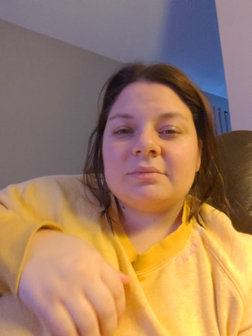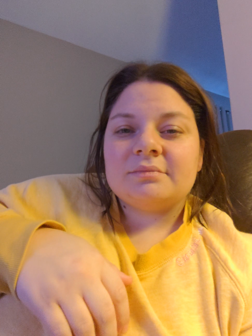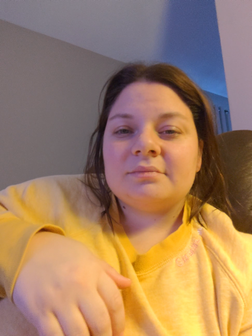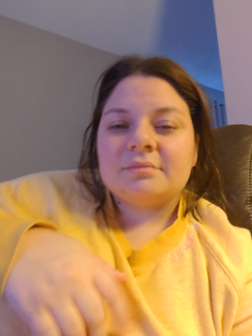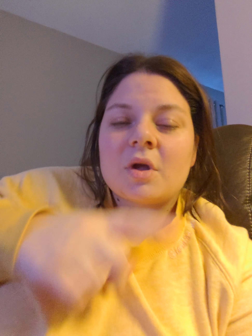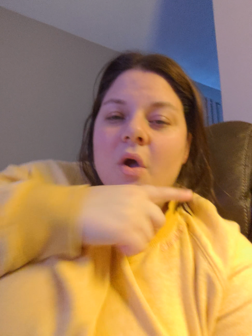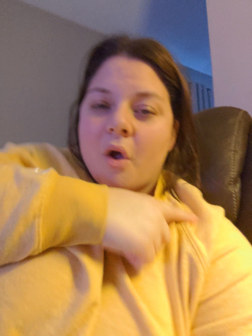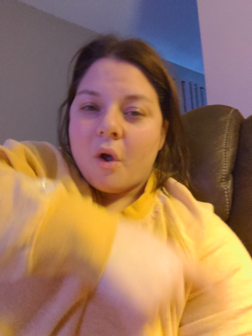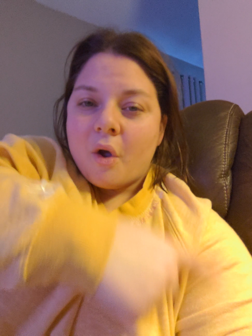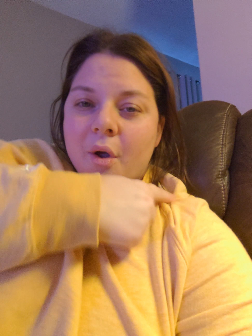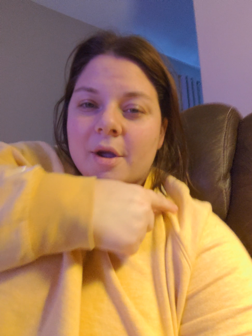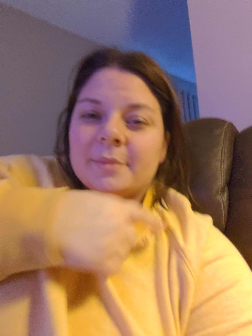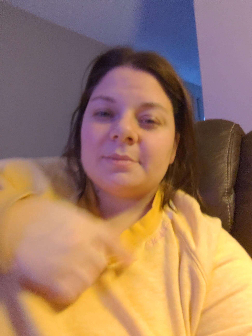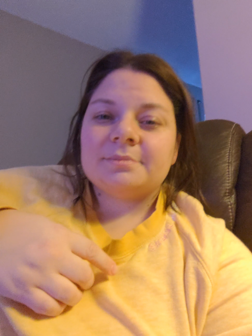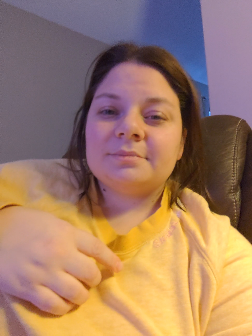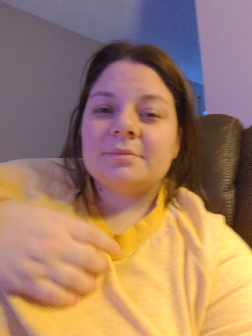arm